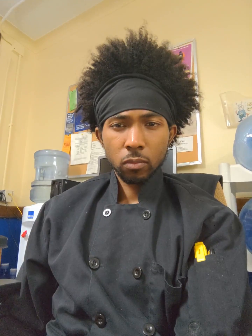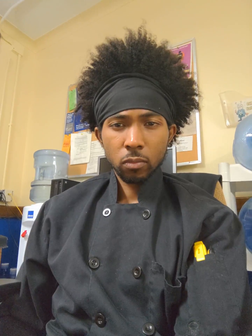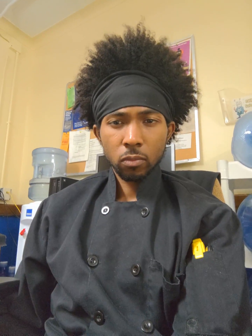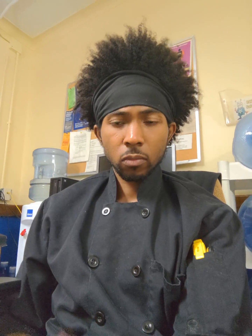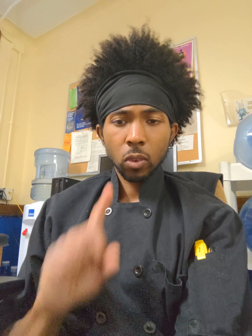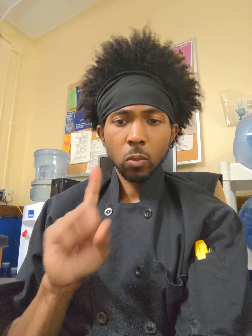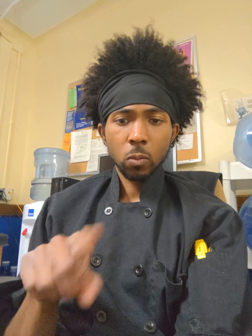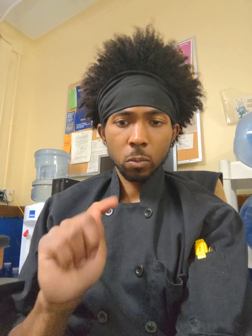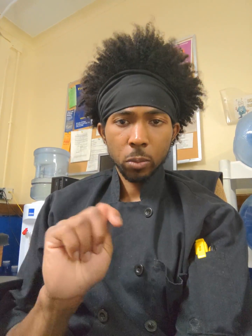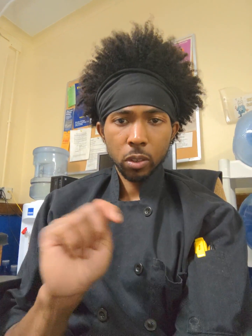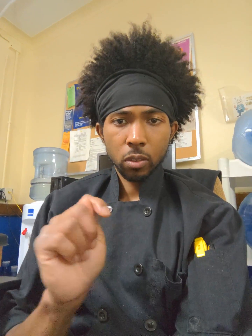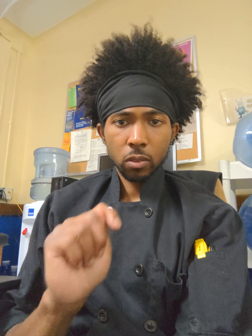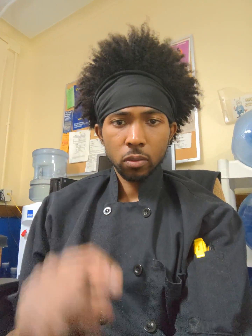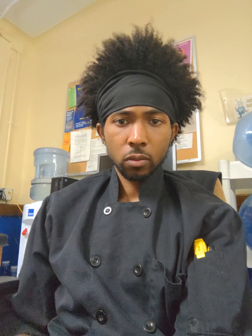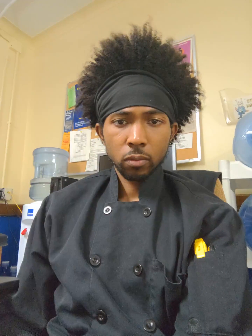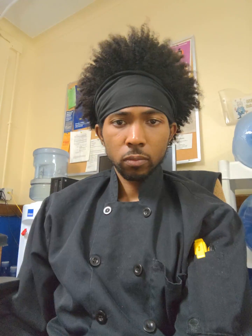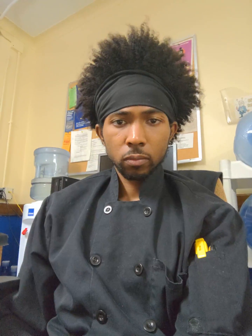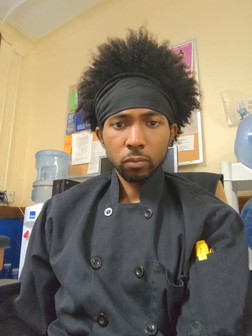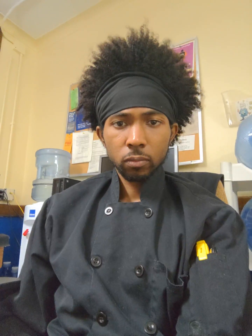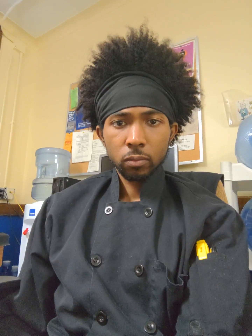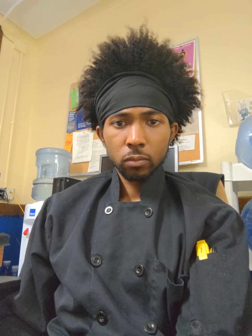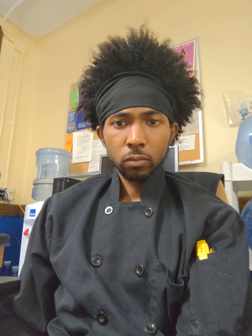go potty